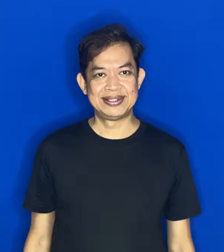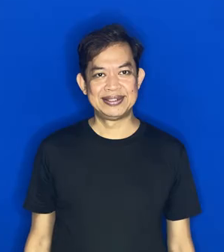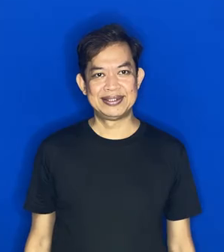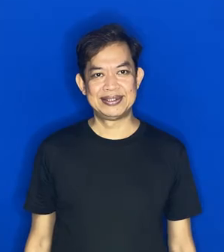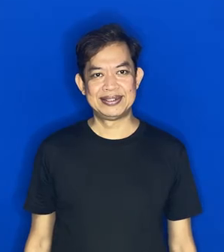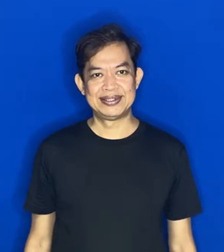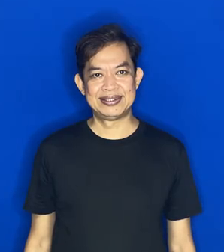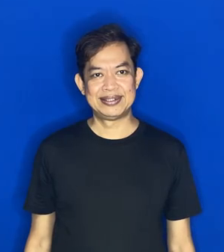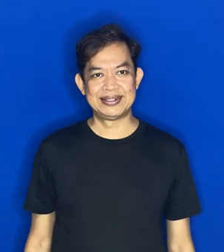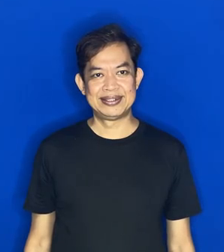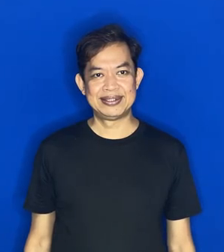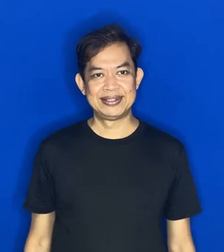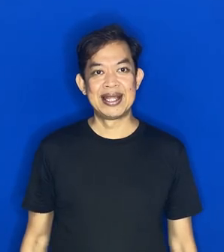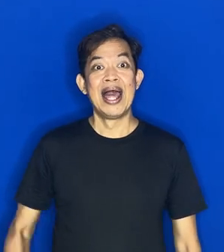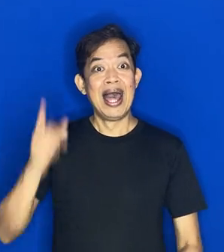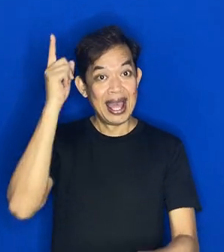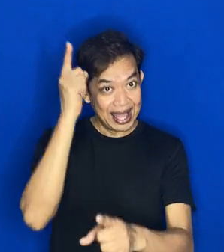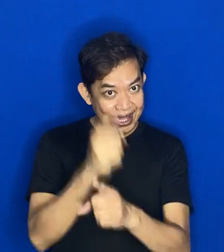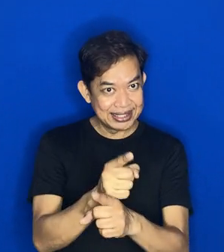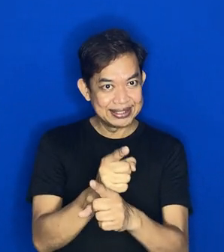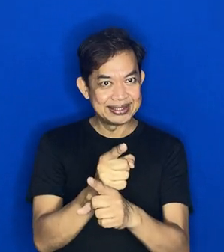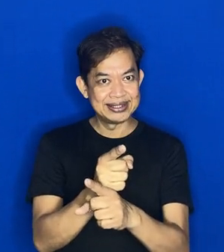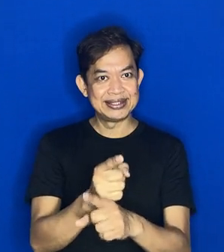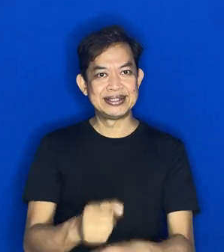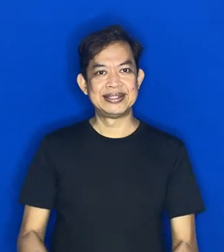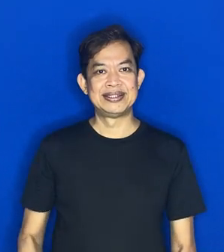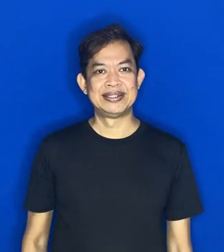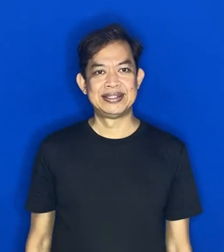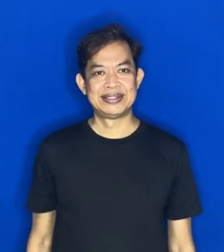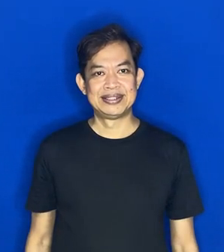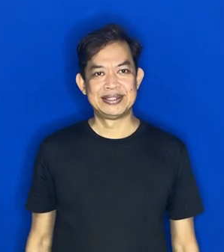correct